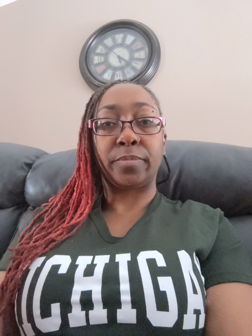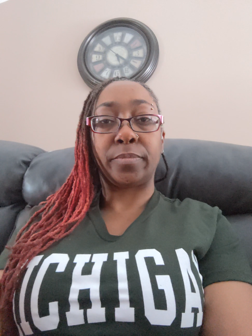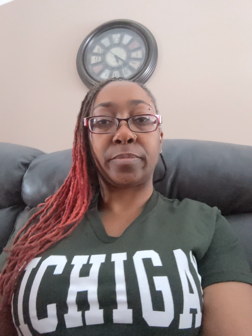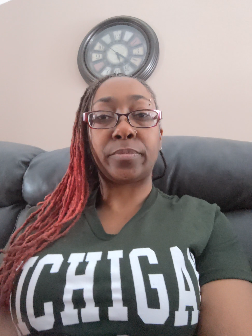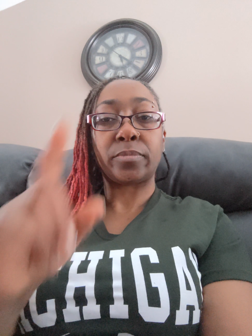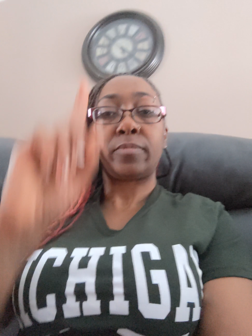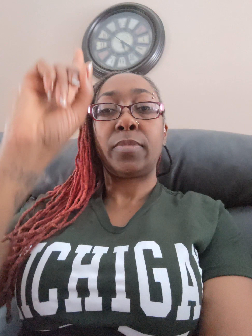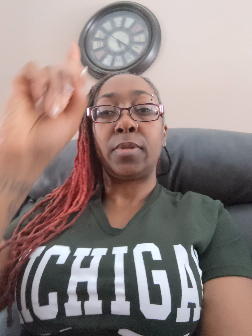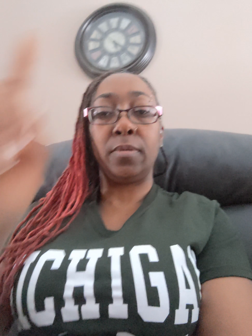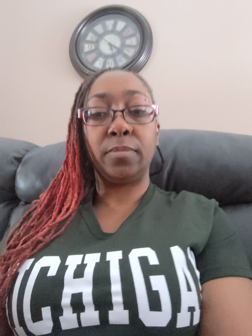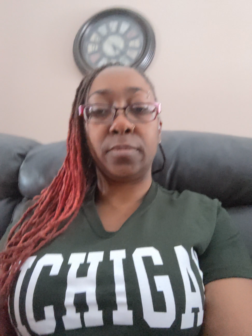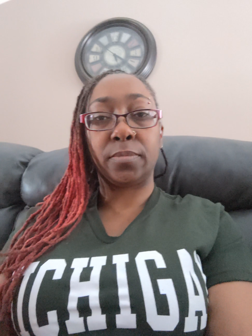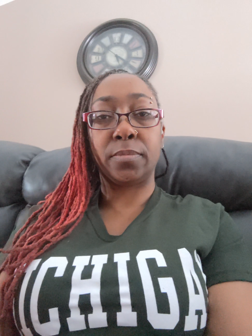up